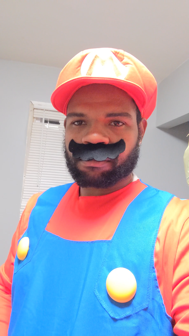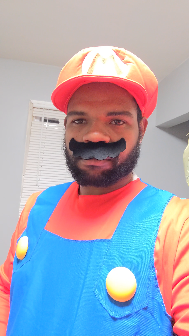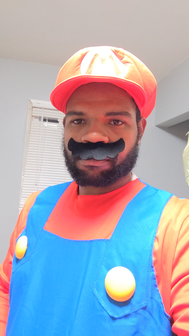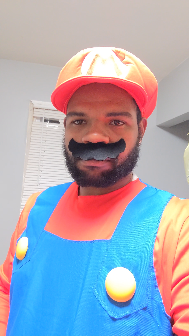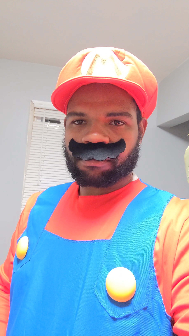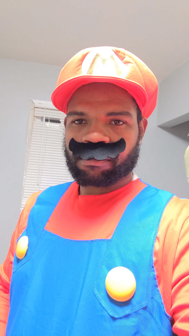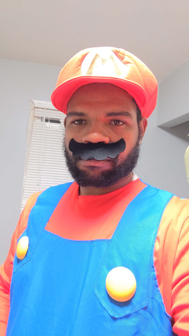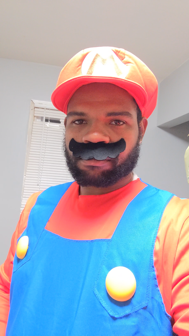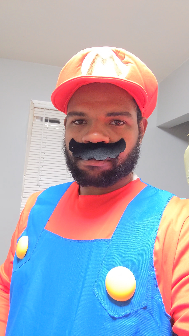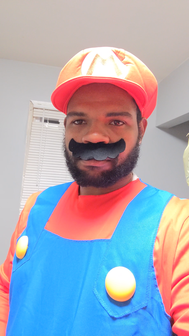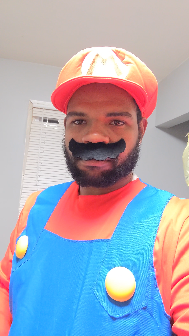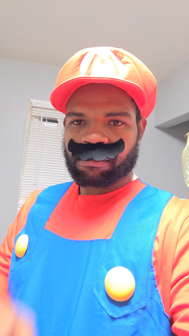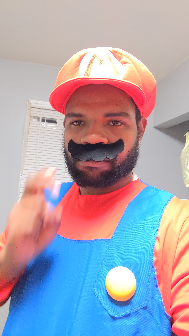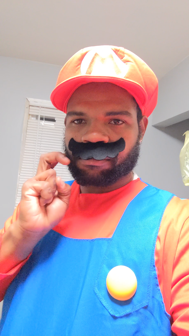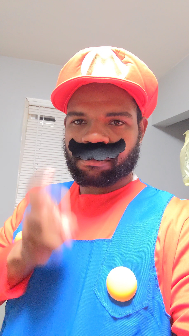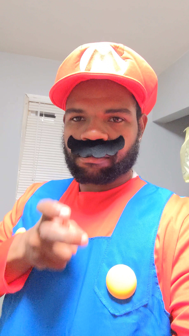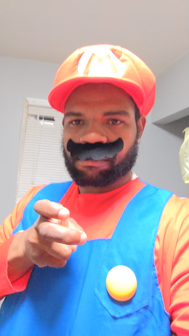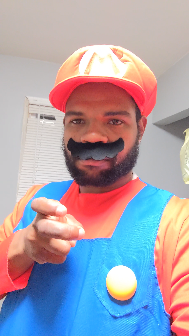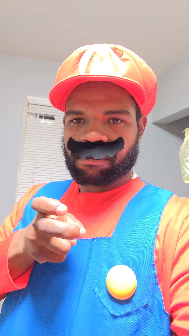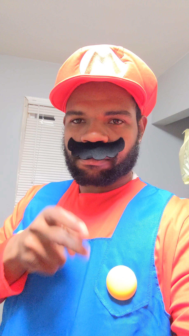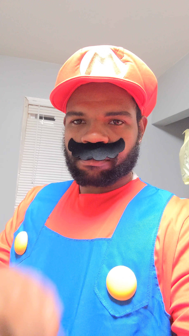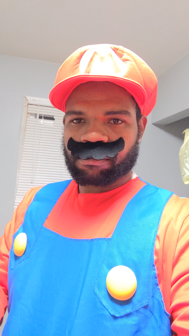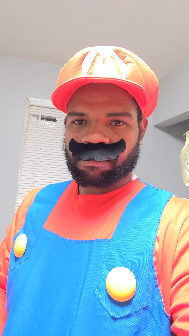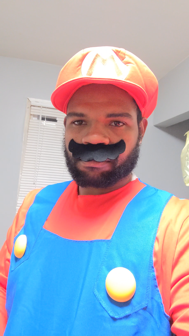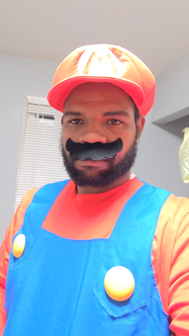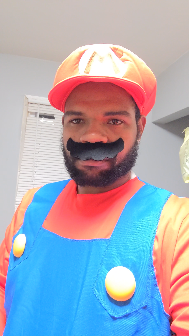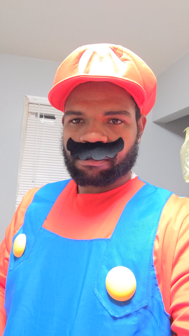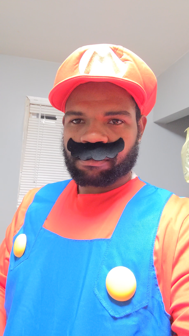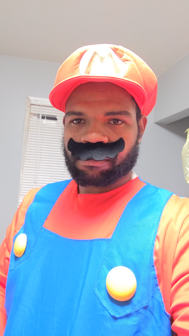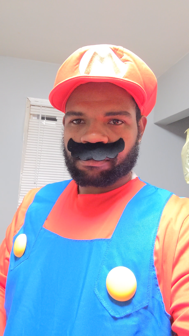hard